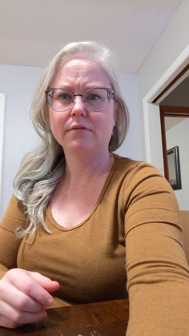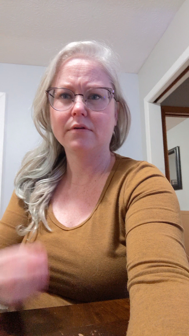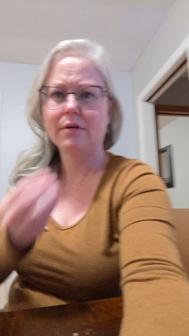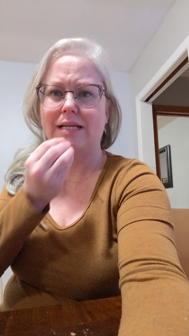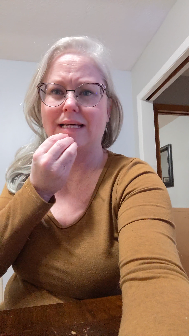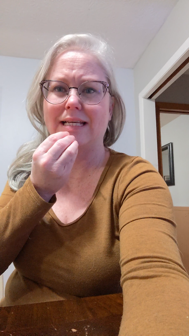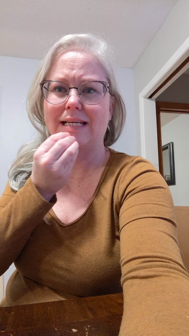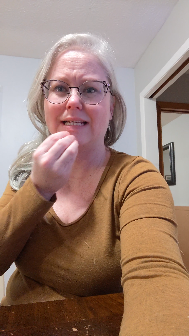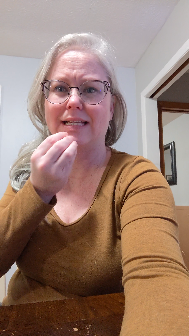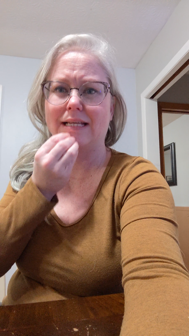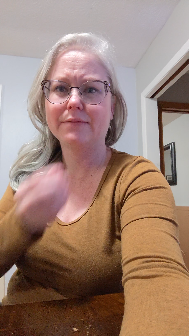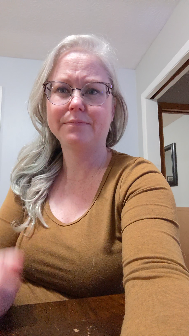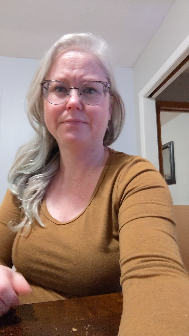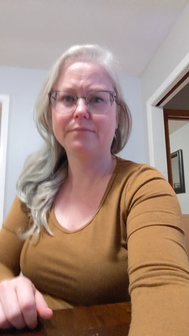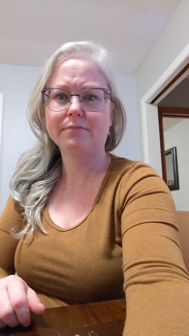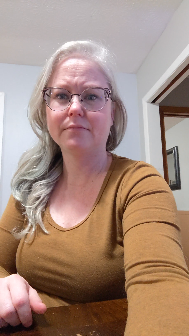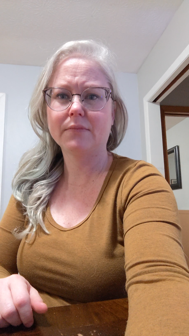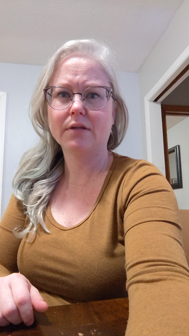eat